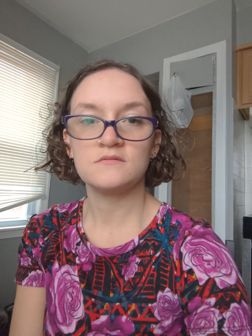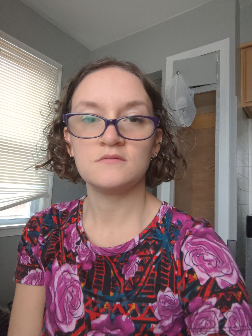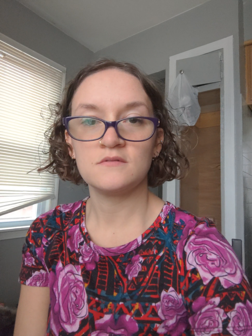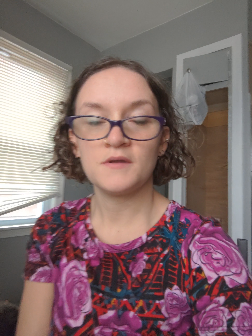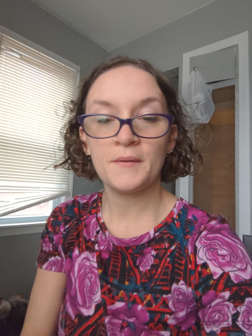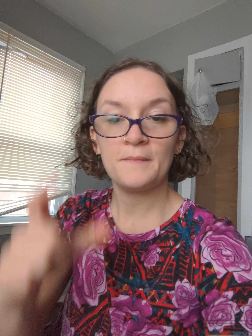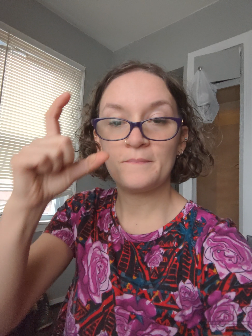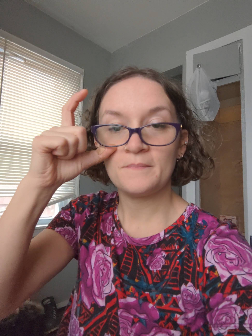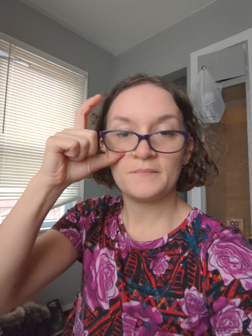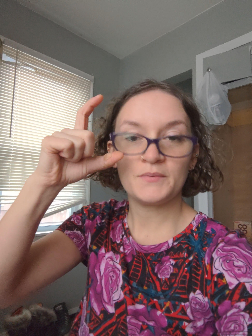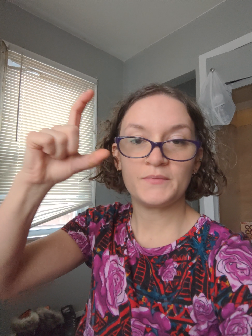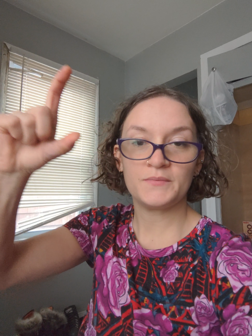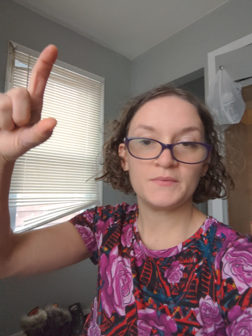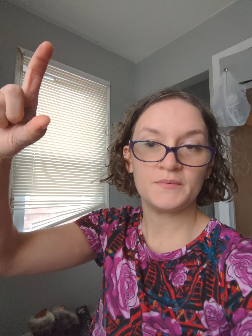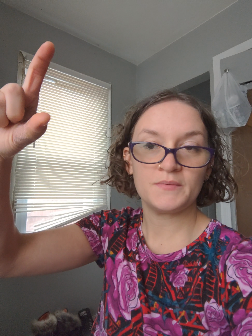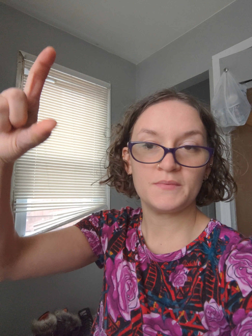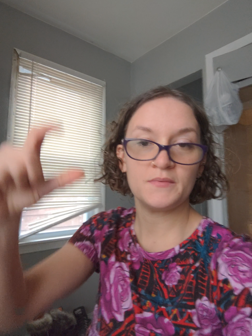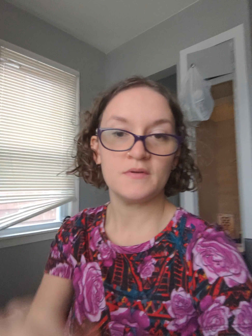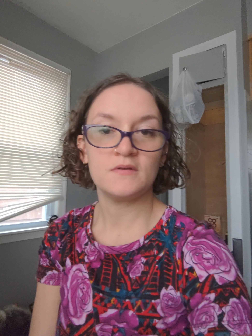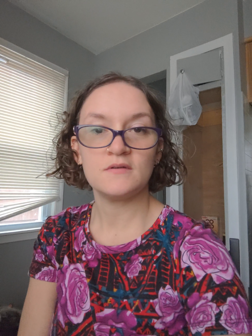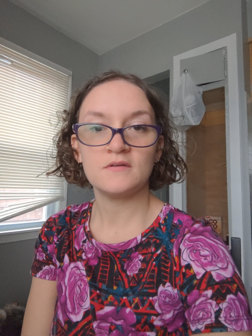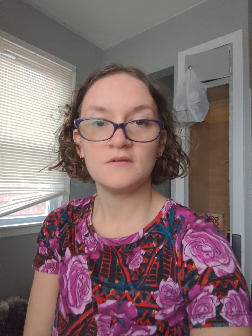moon